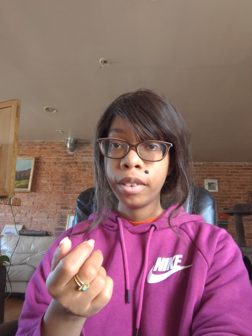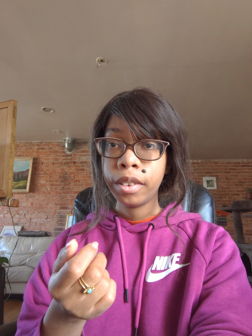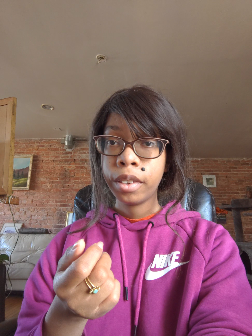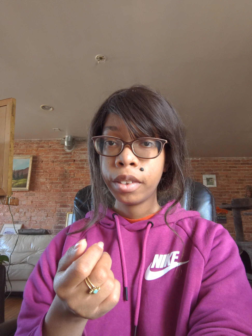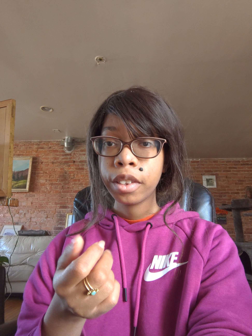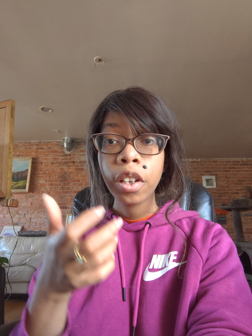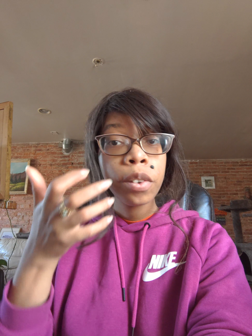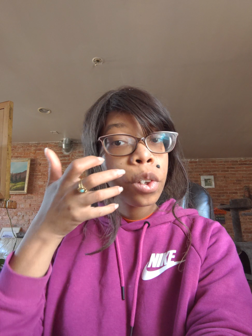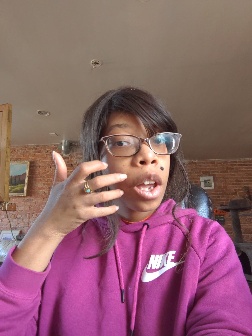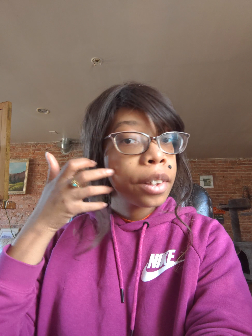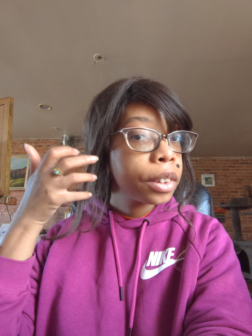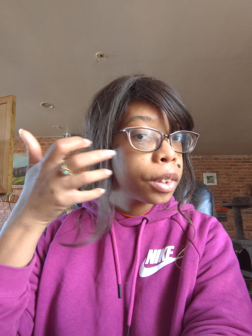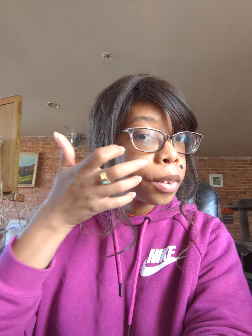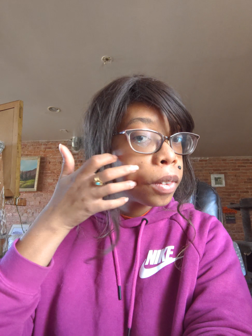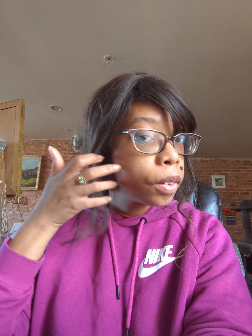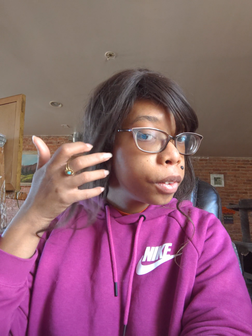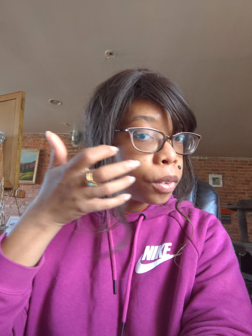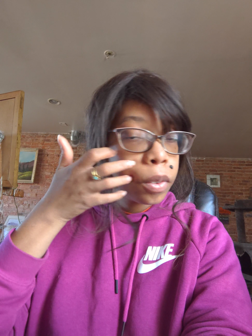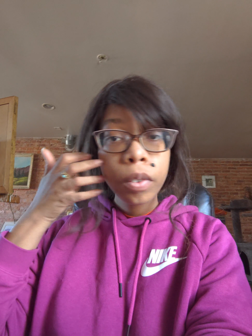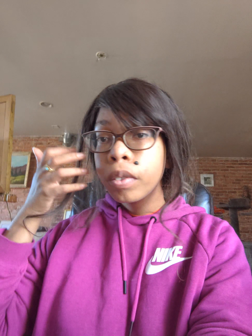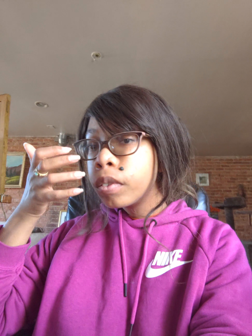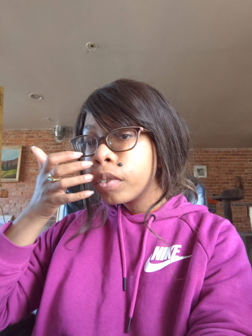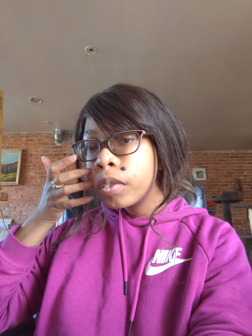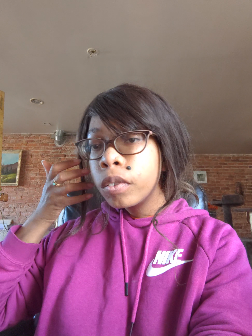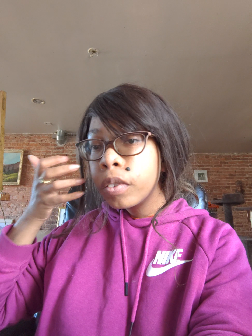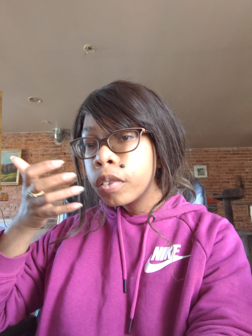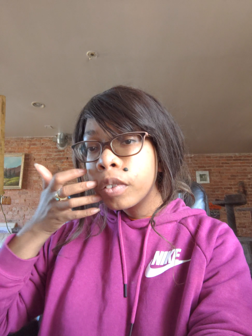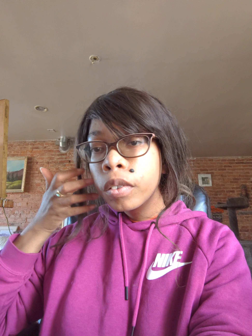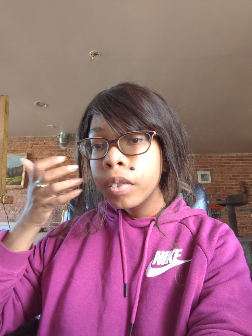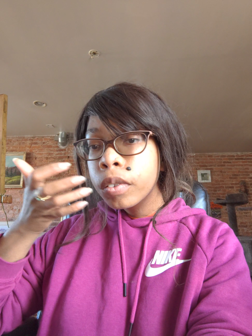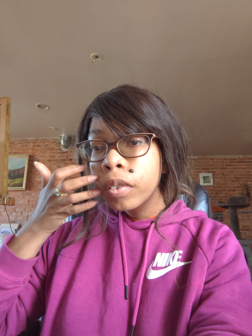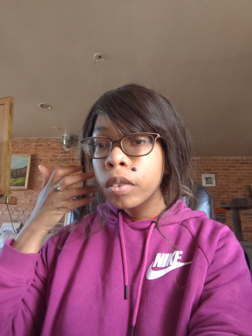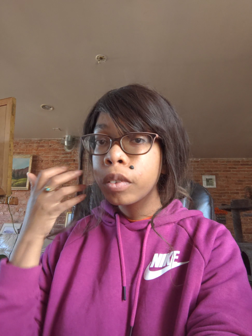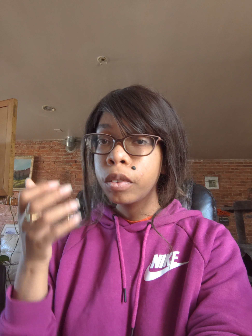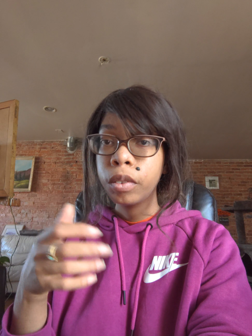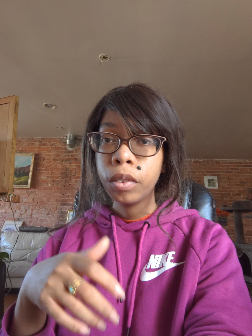tiger